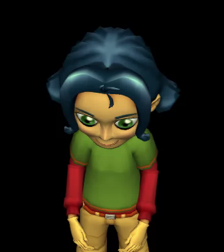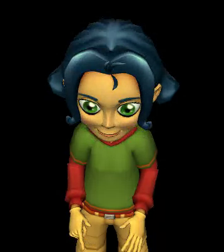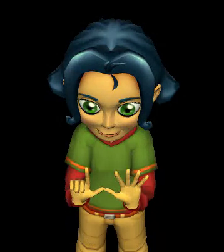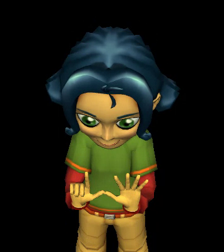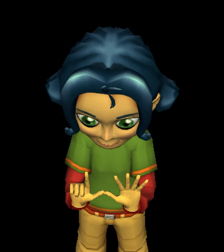7